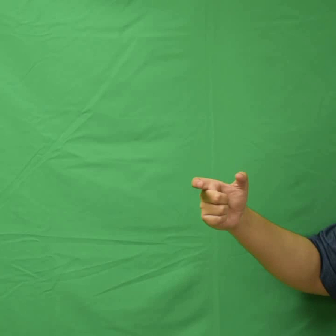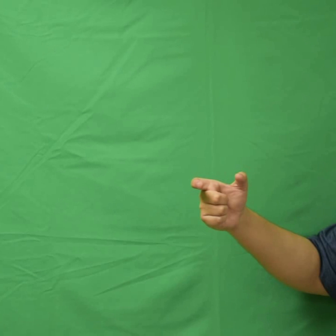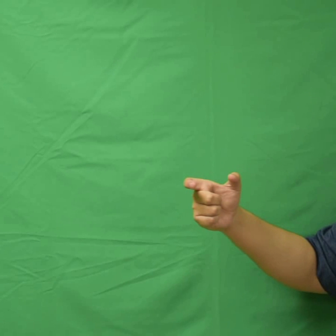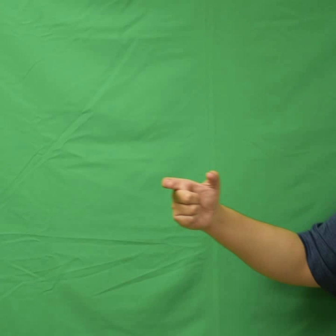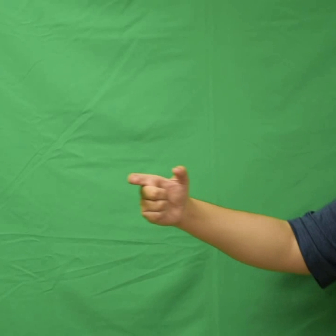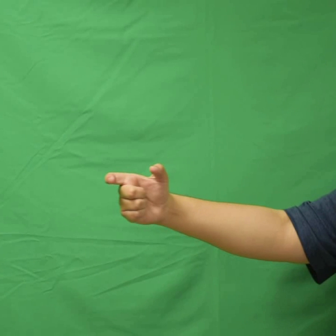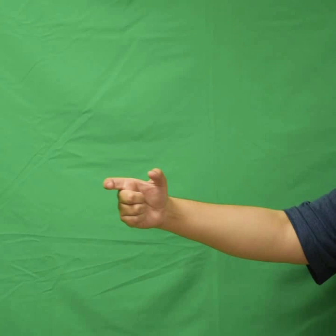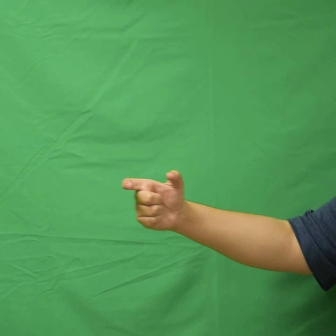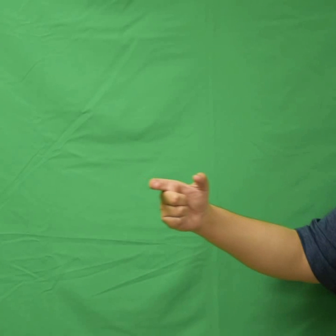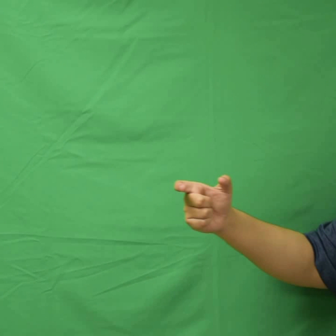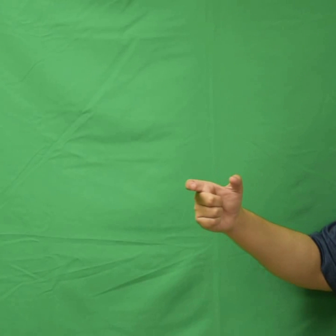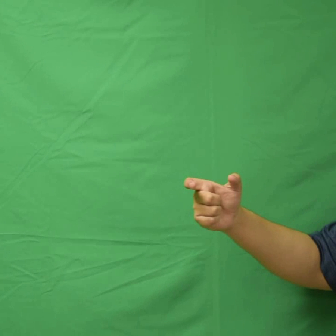X